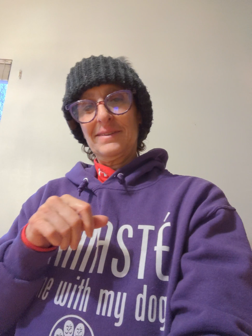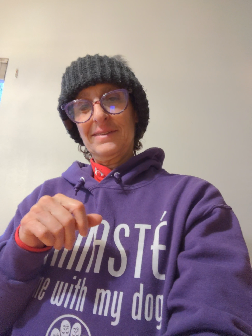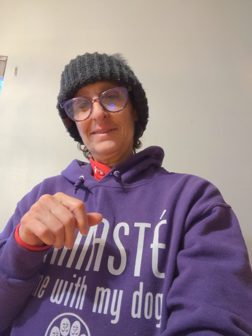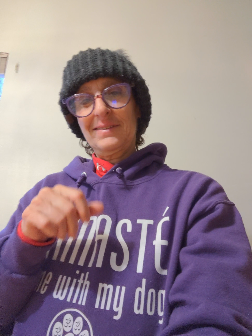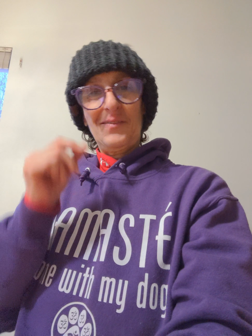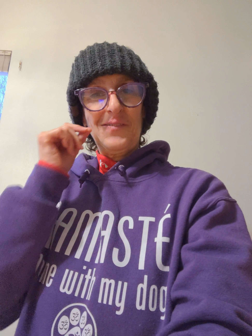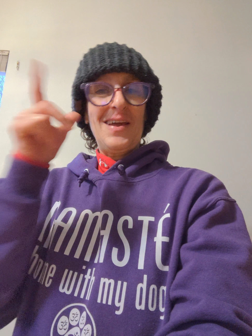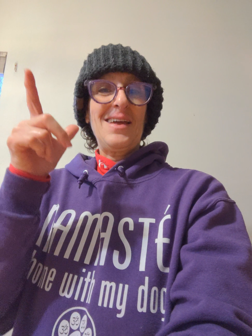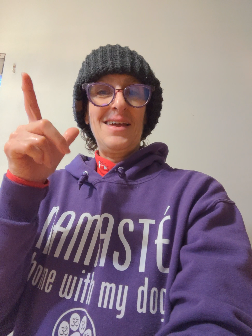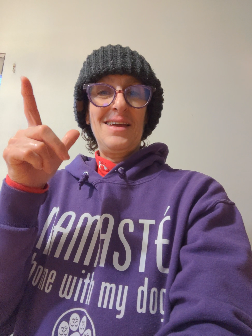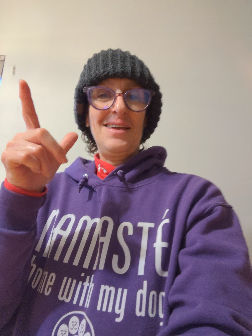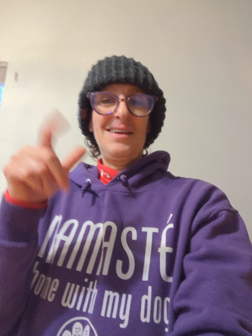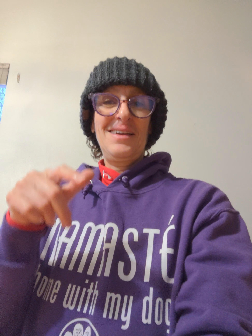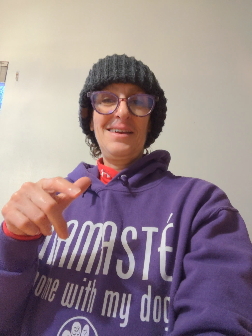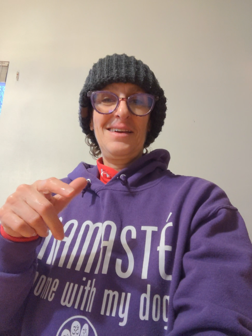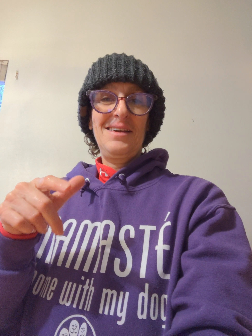awake